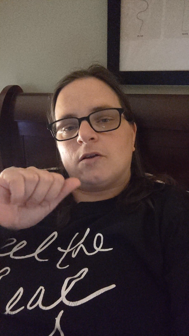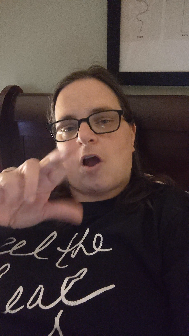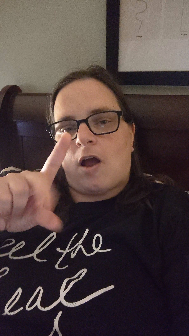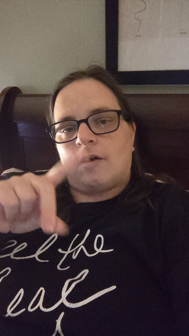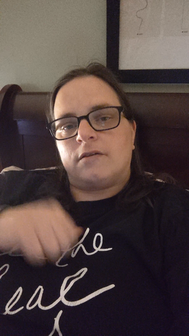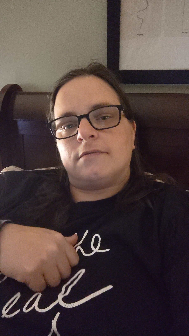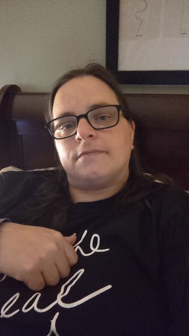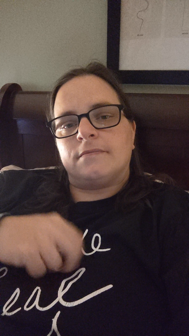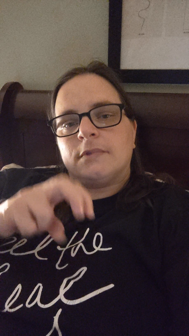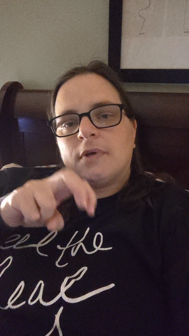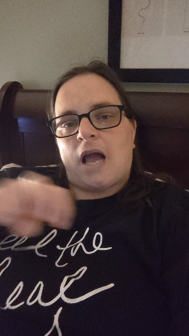couch